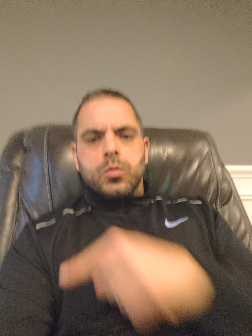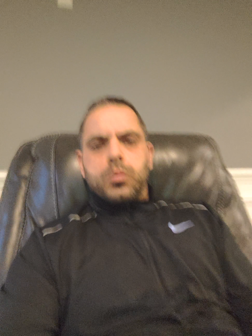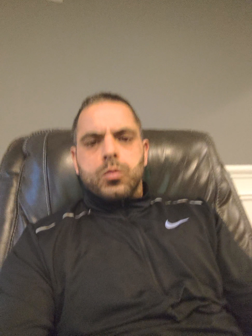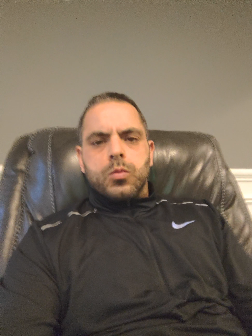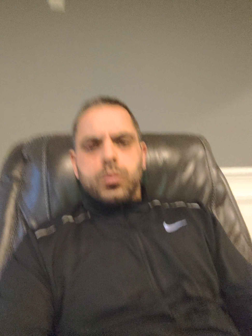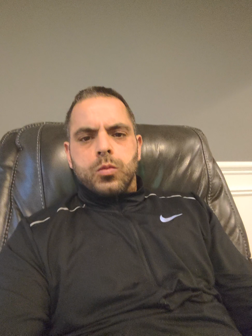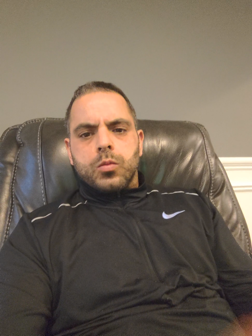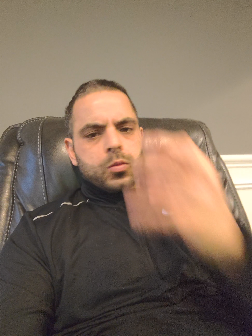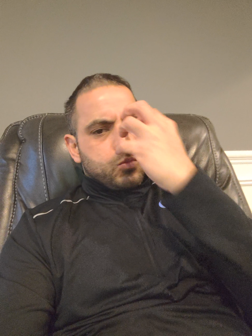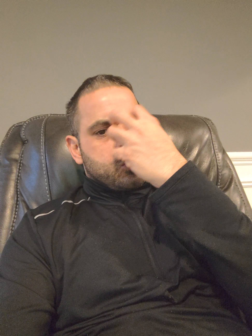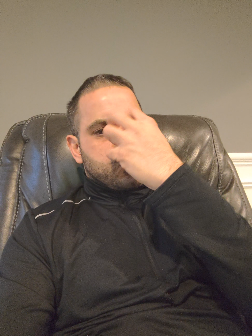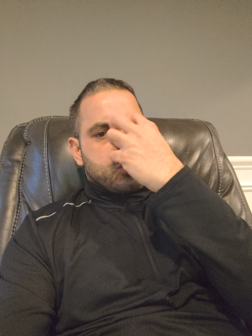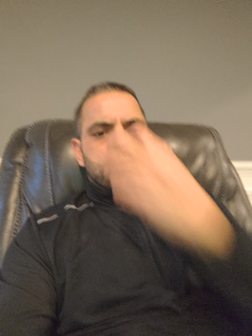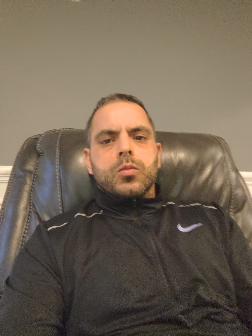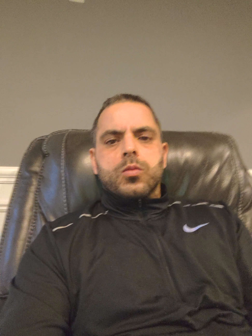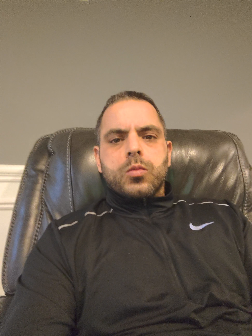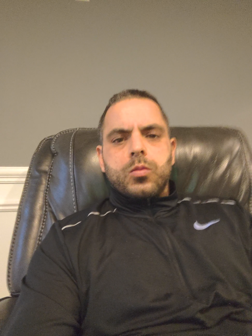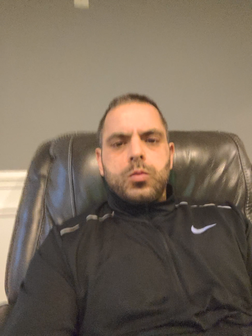clown